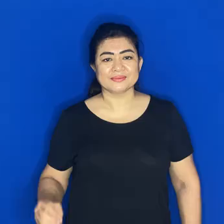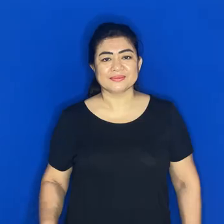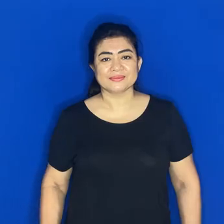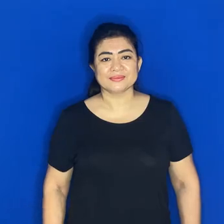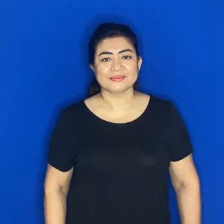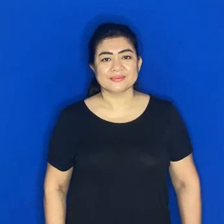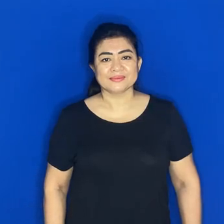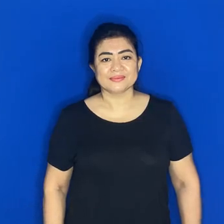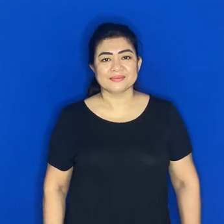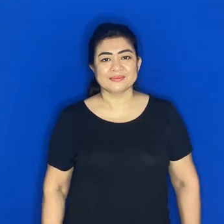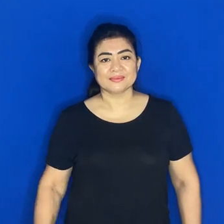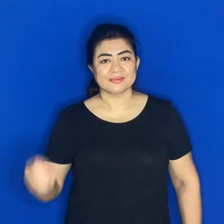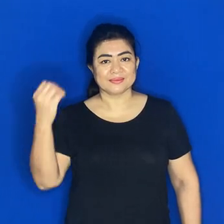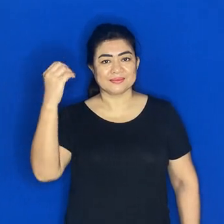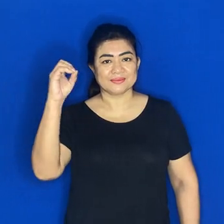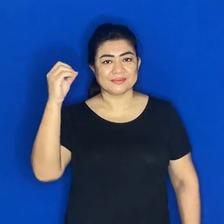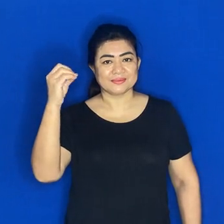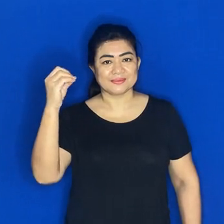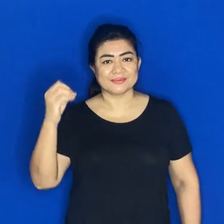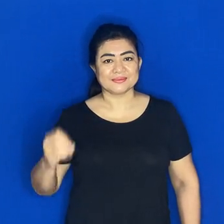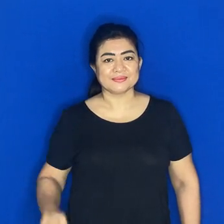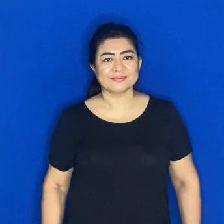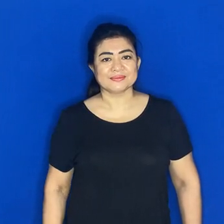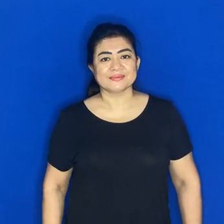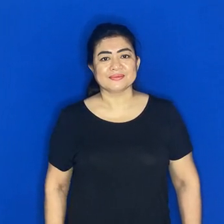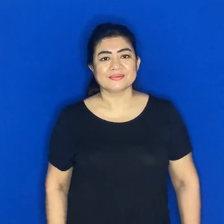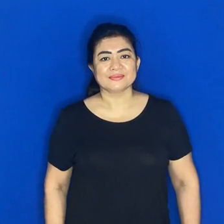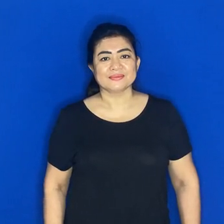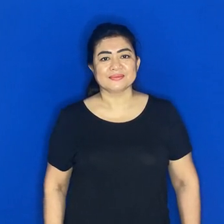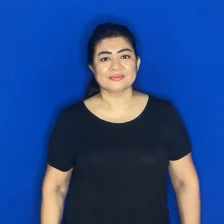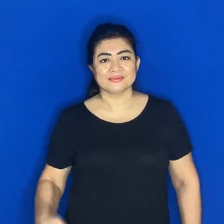orange